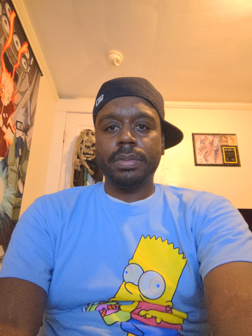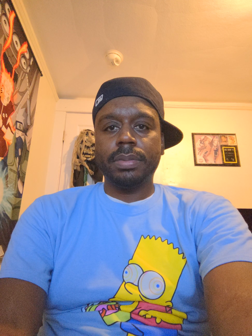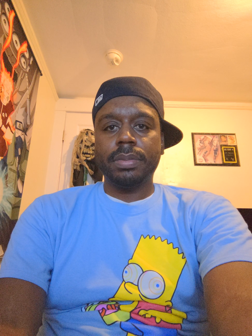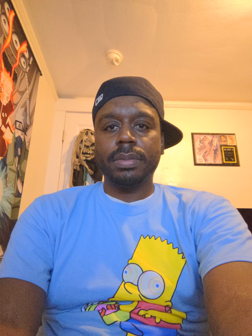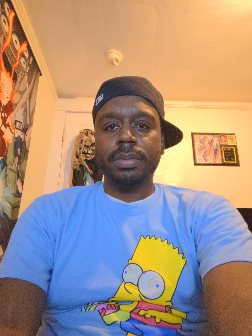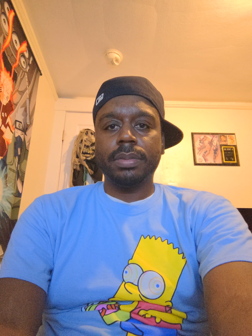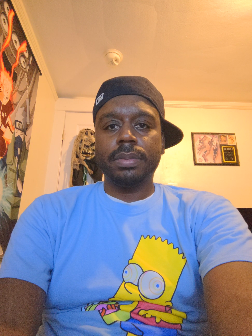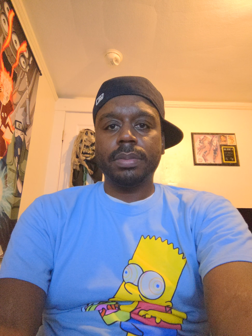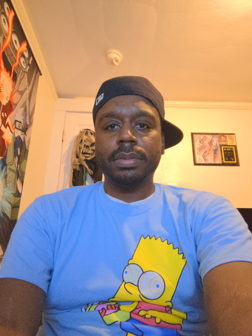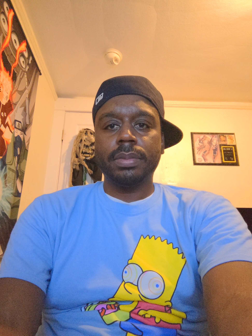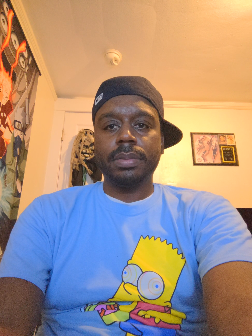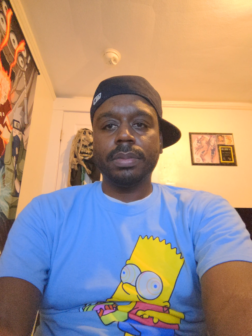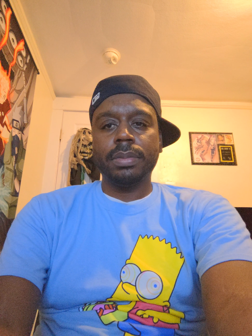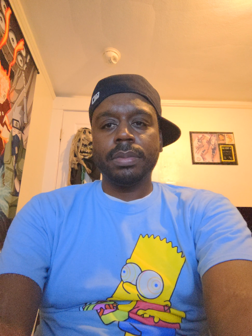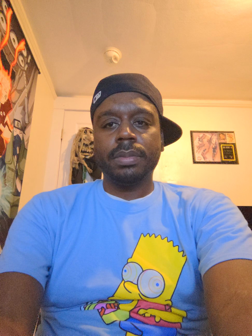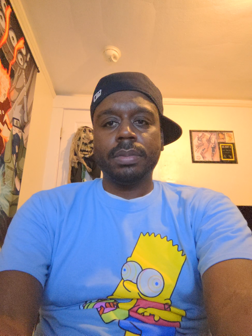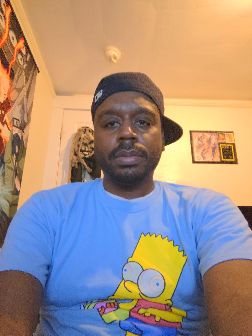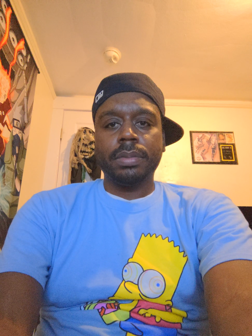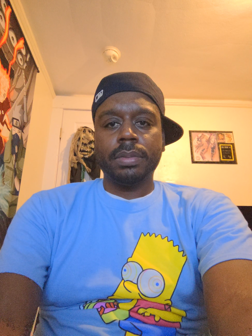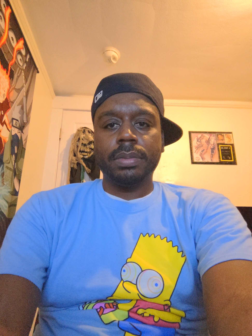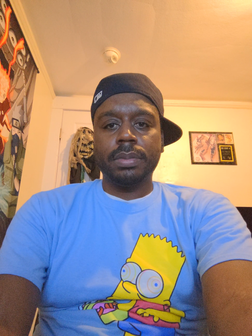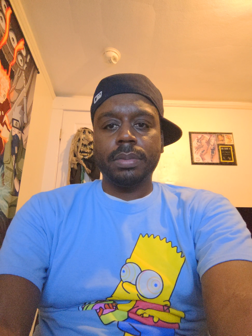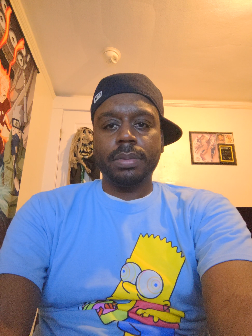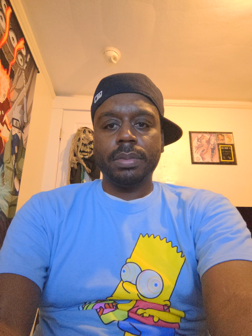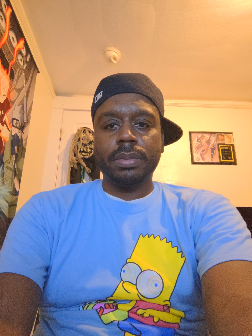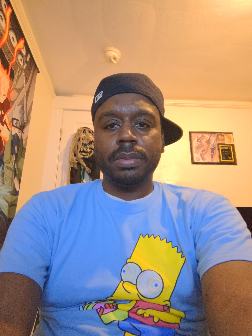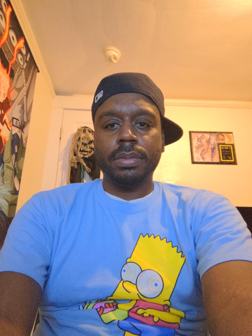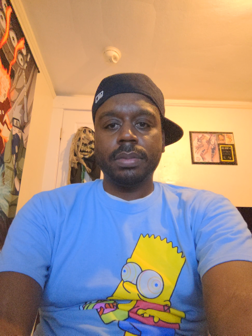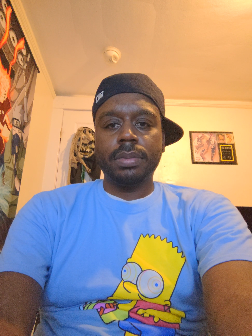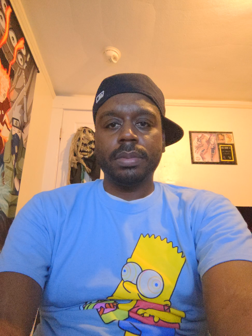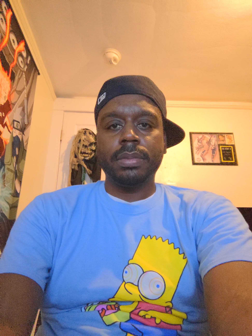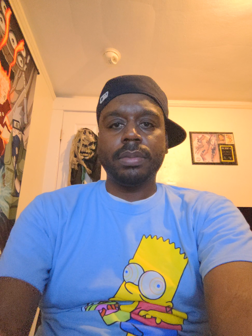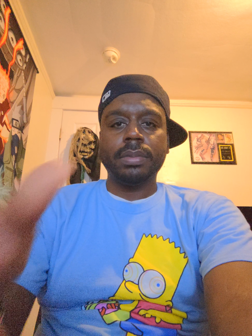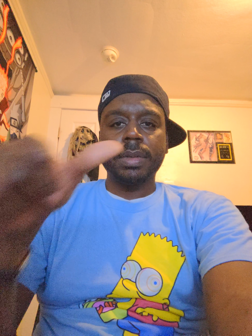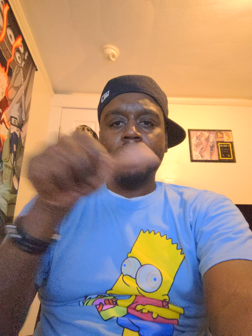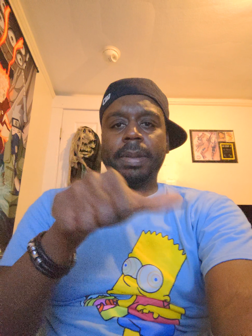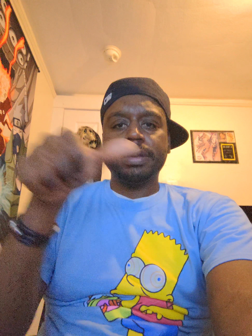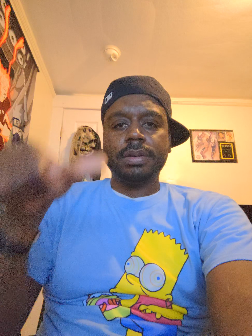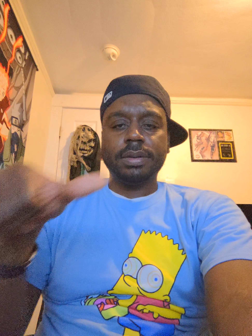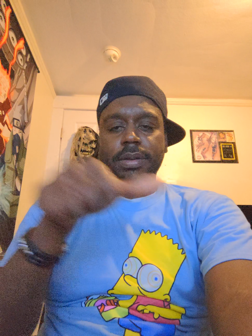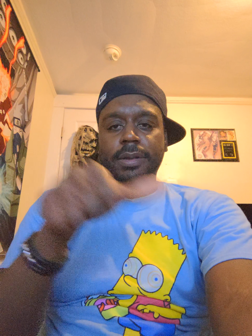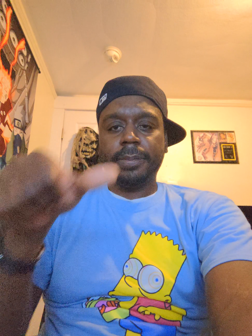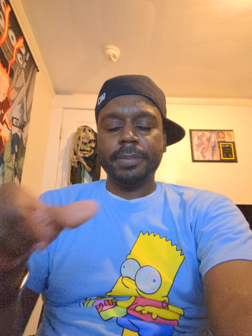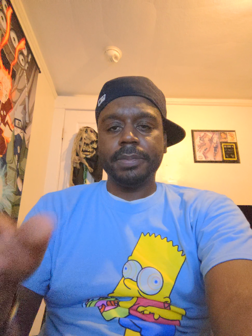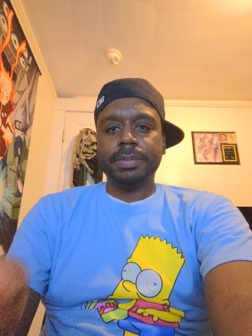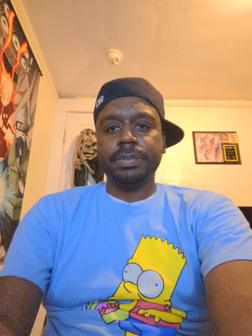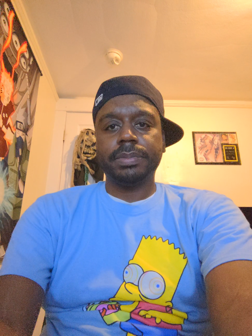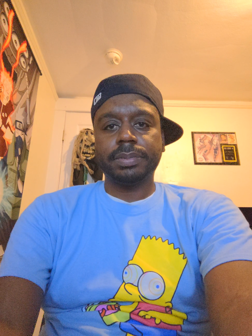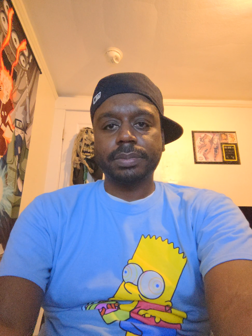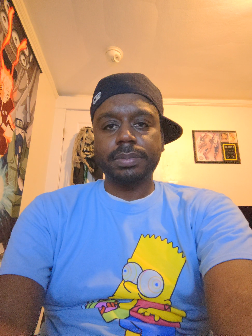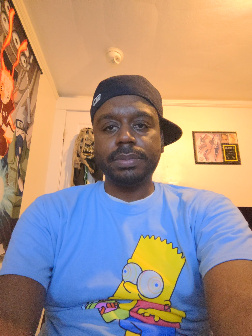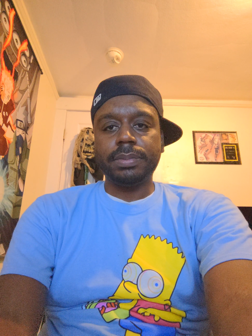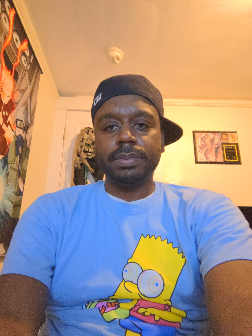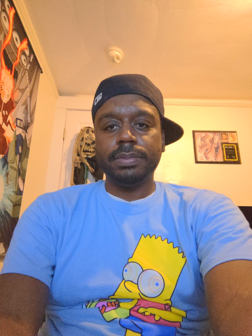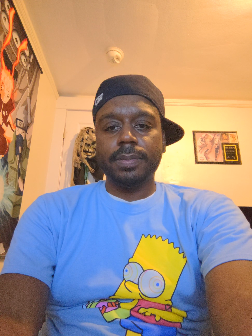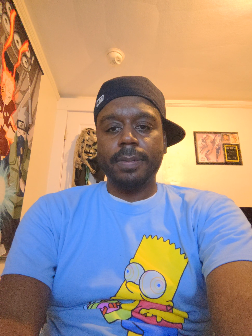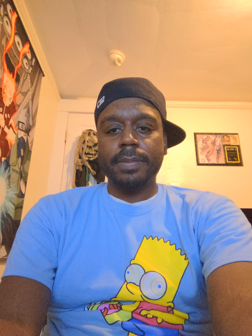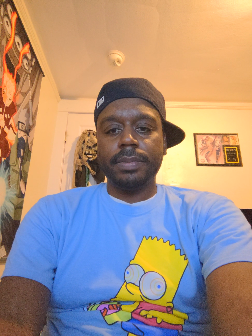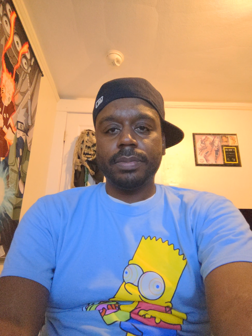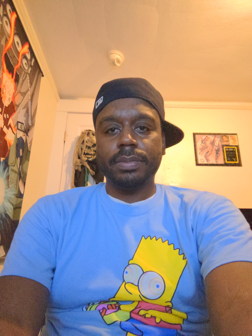puzzle